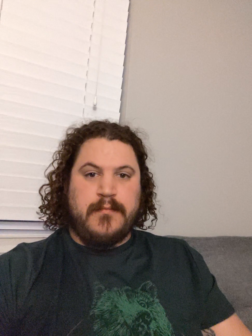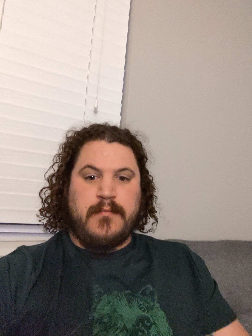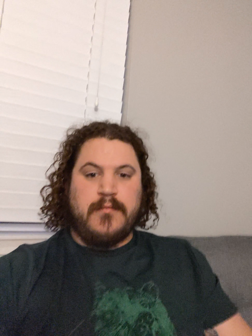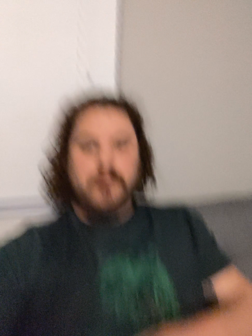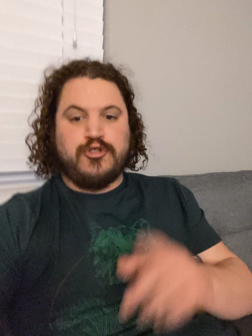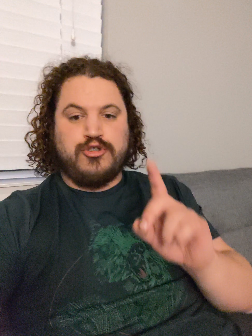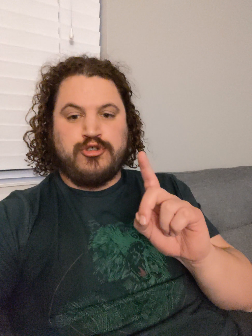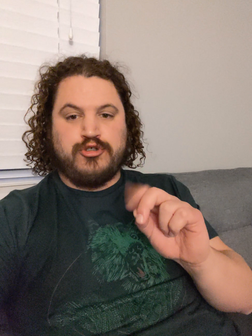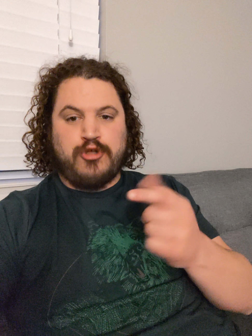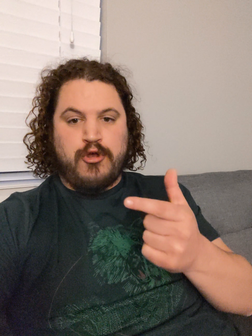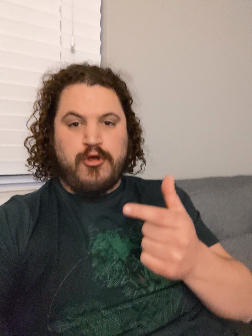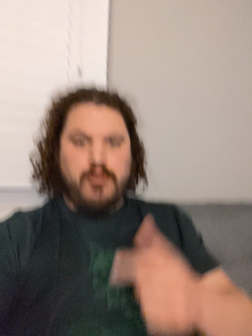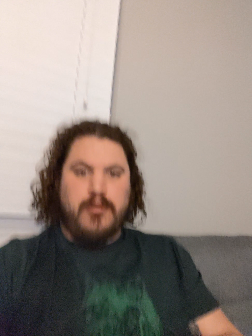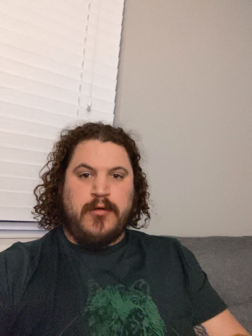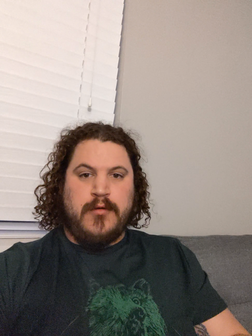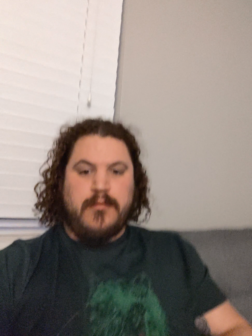dog